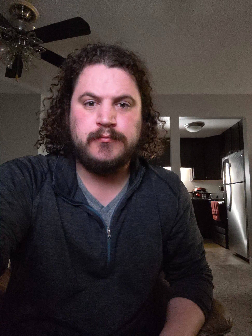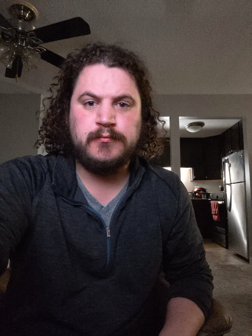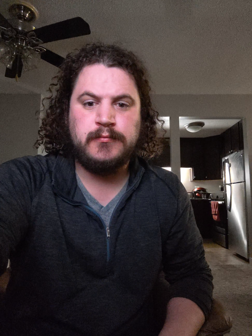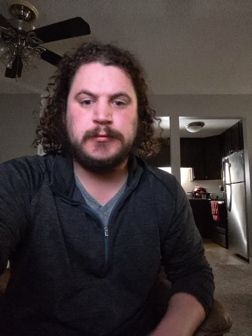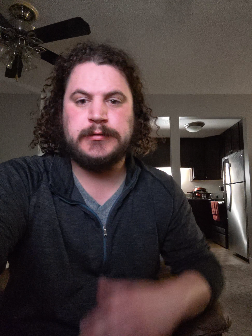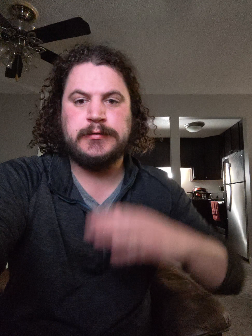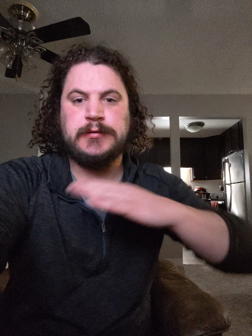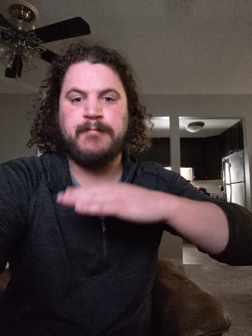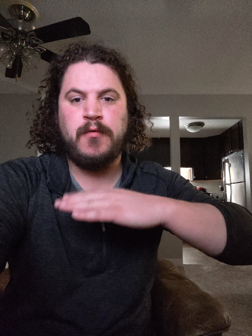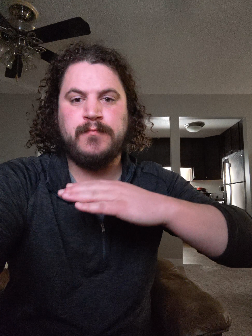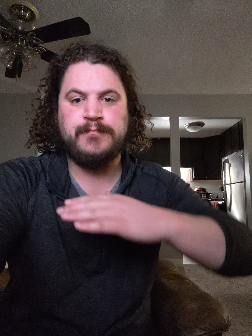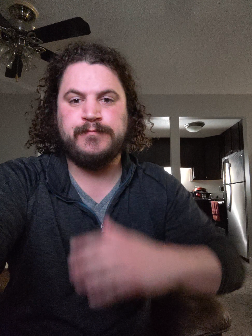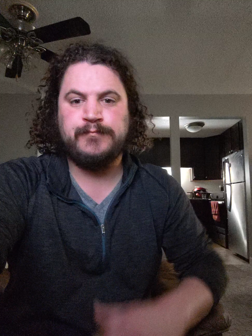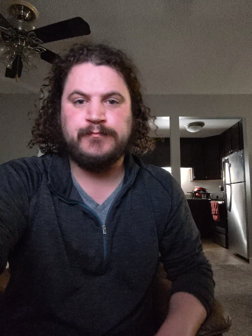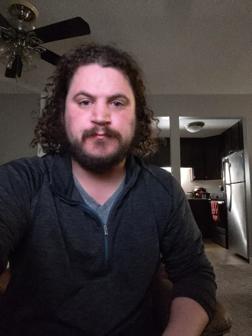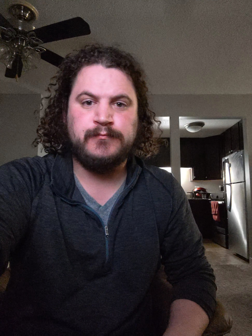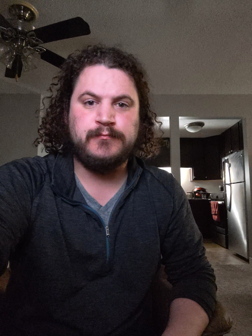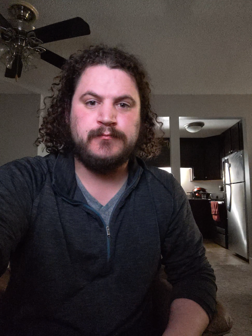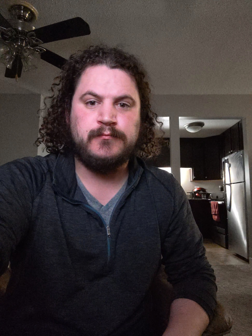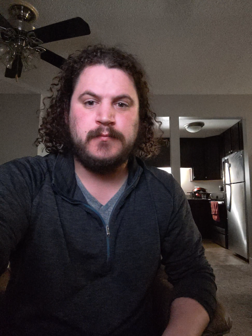table